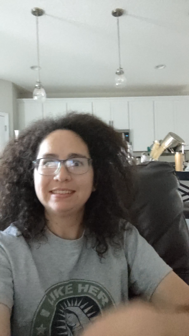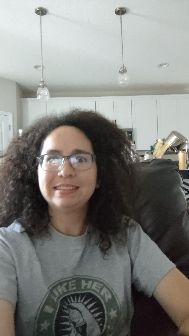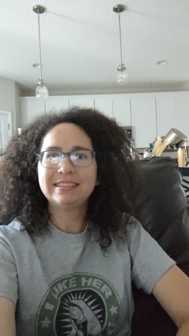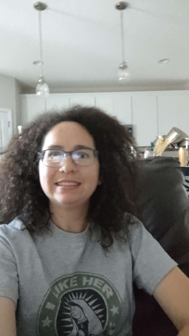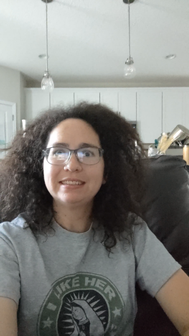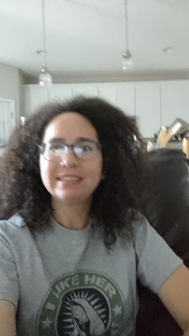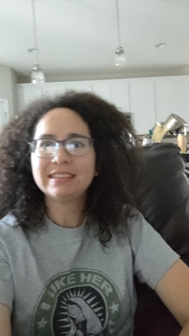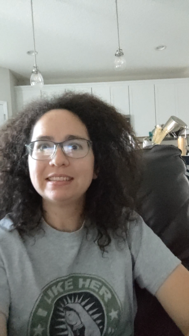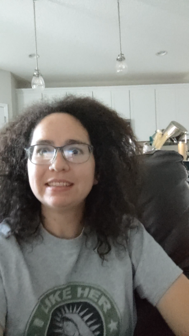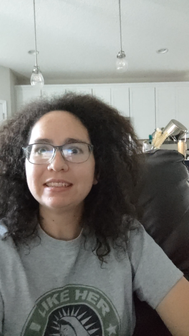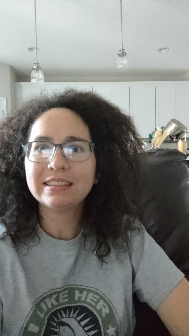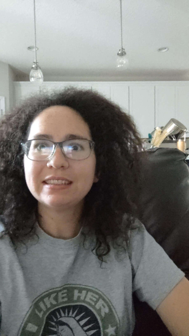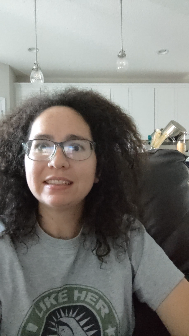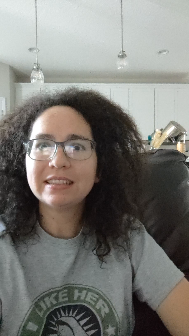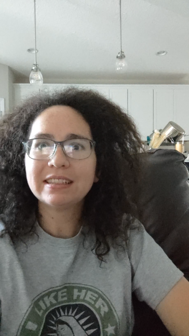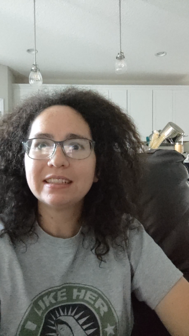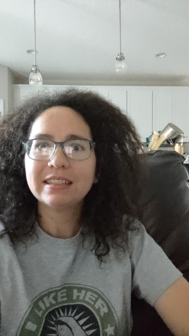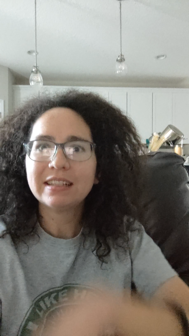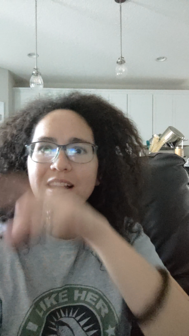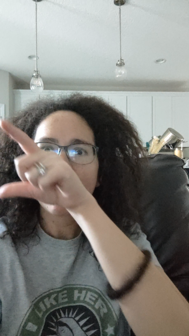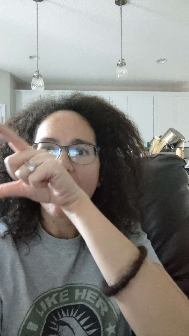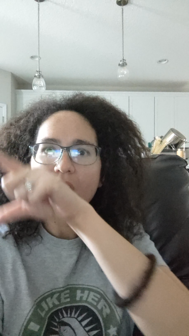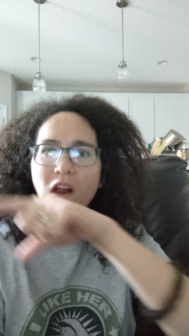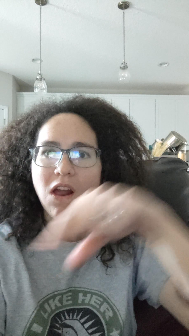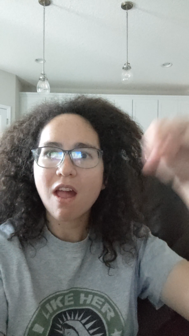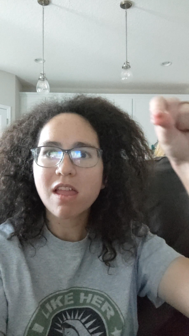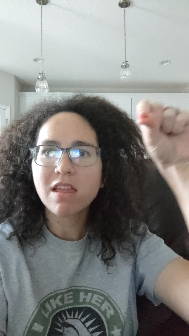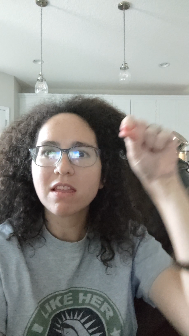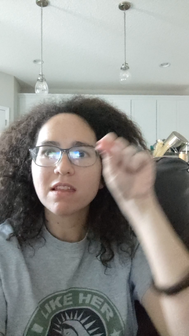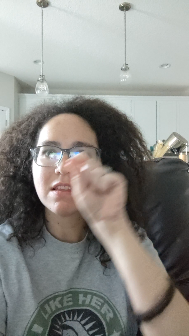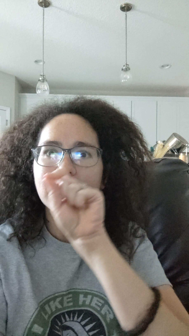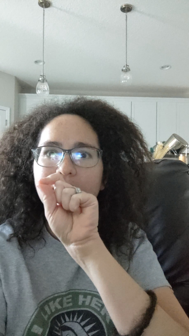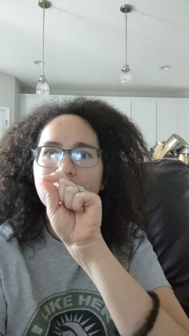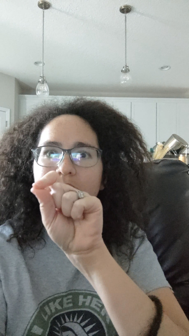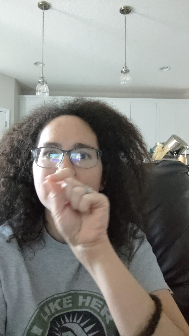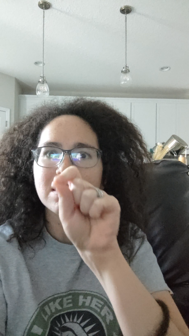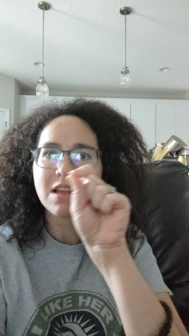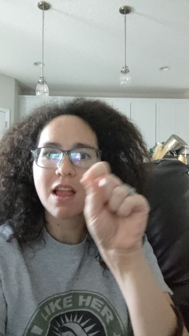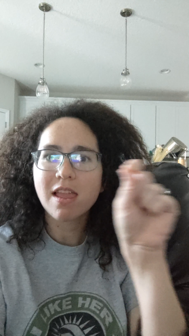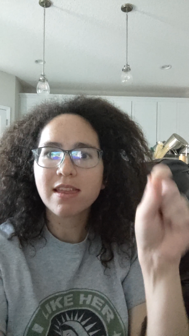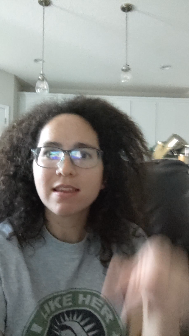peas